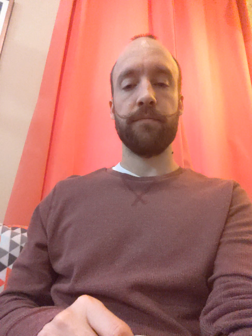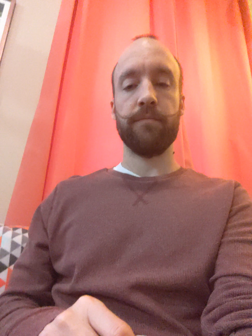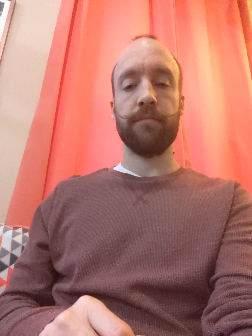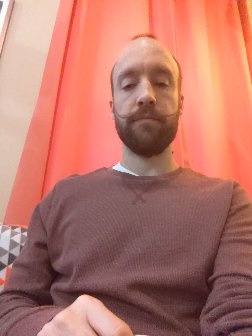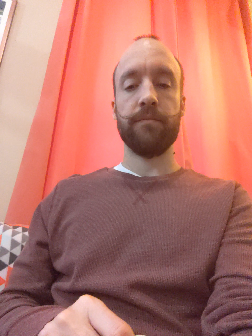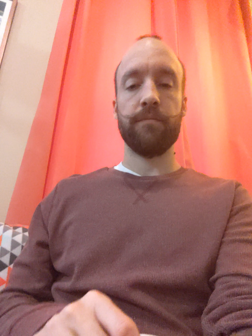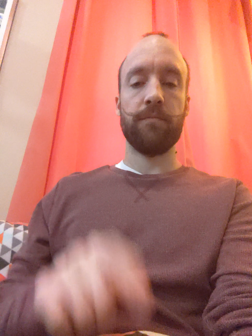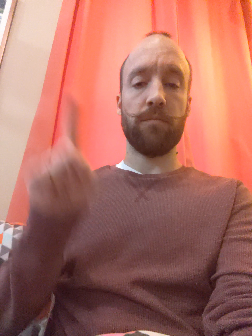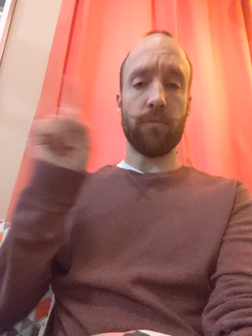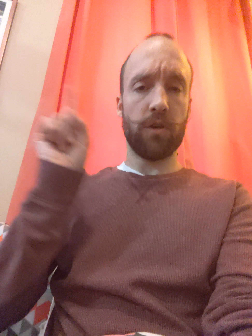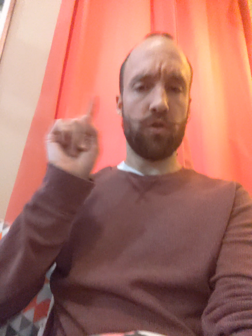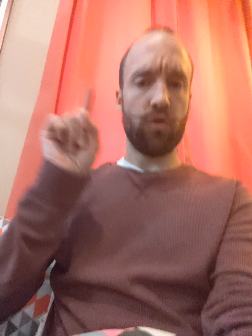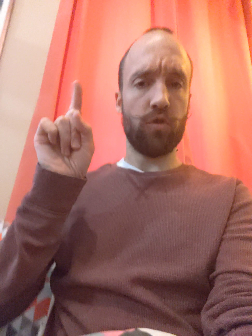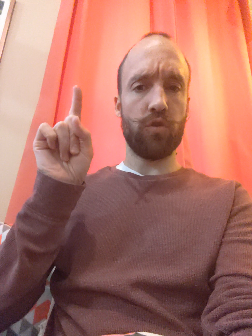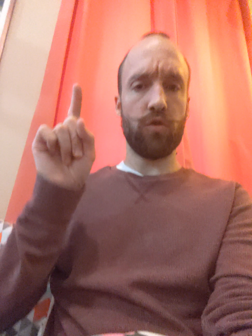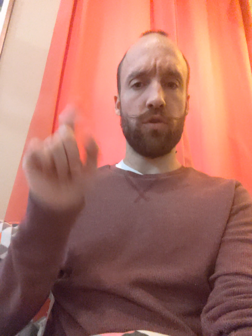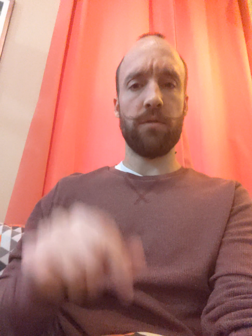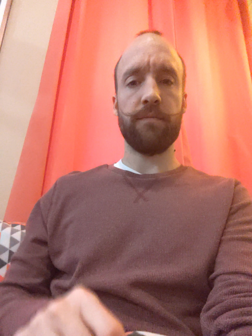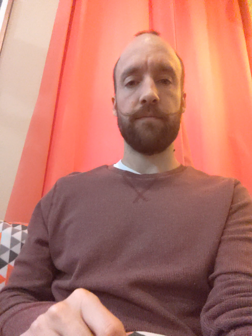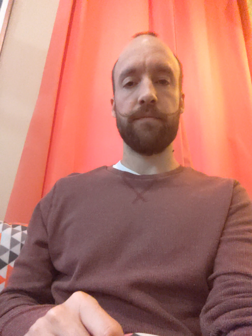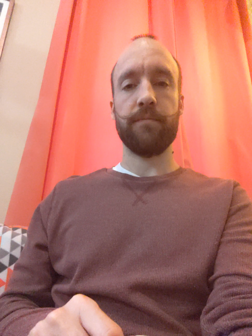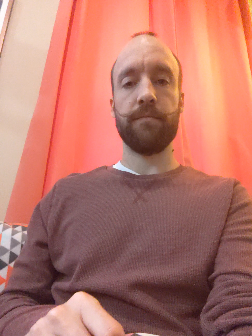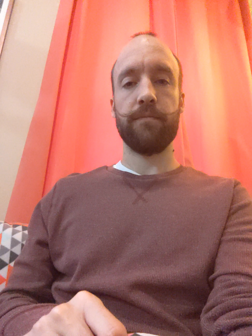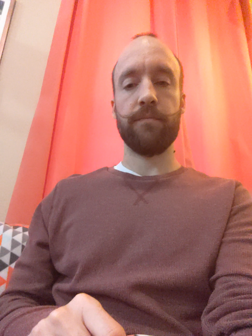where